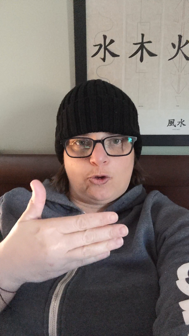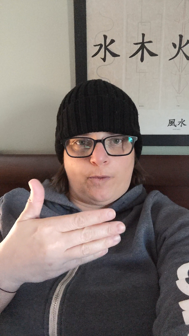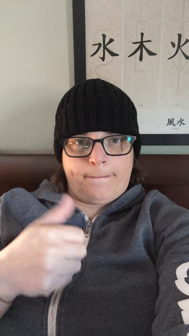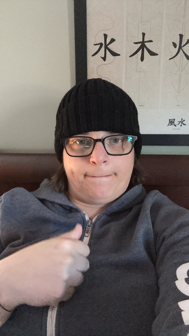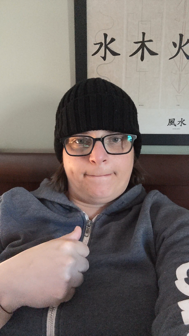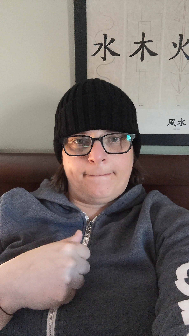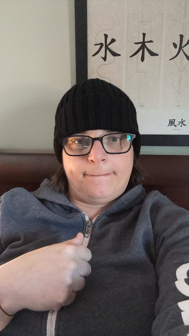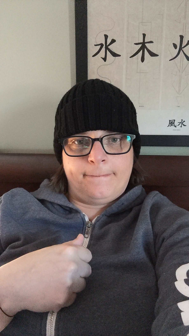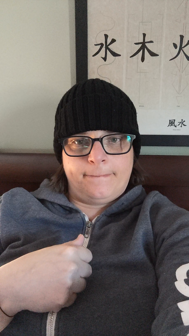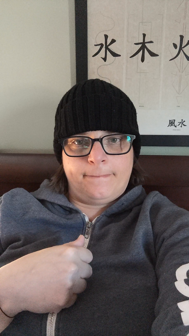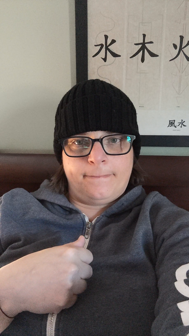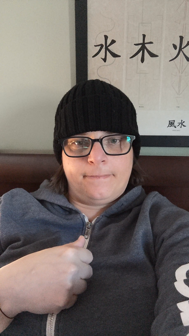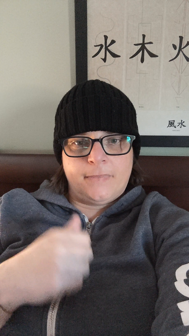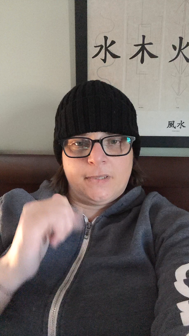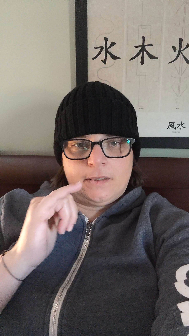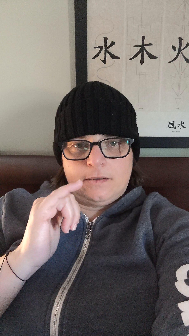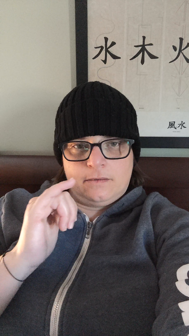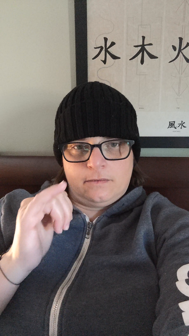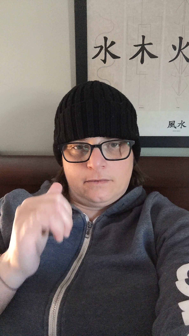rocking chair